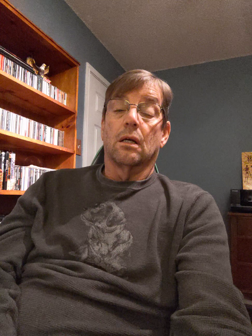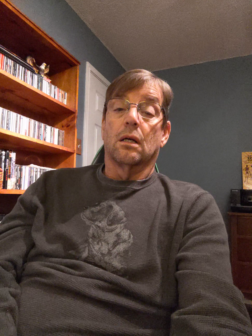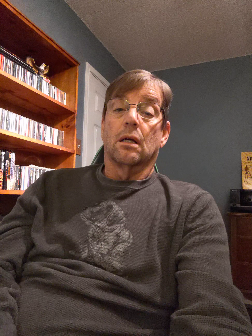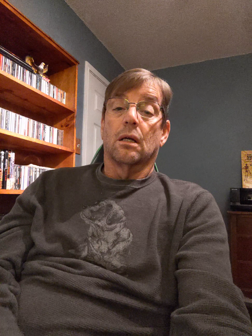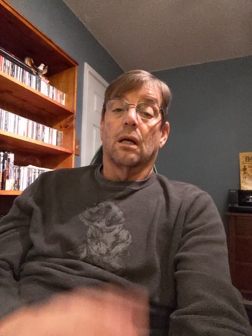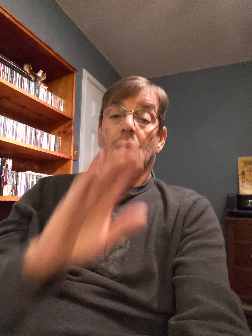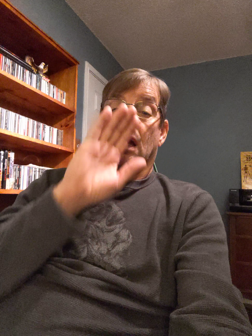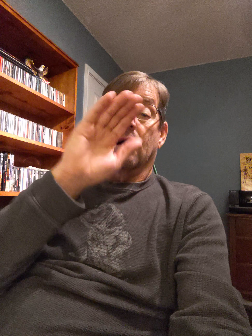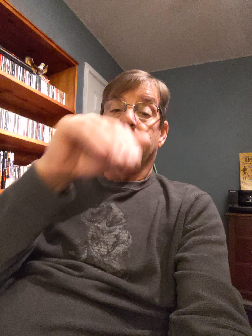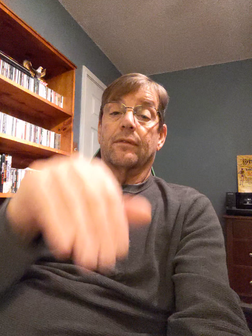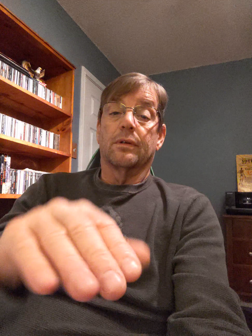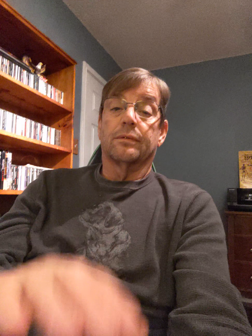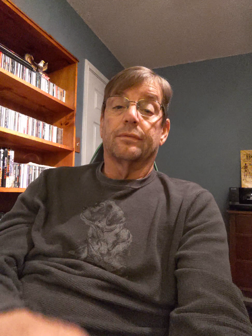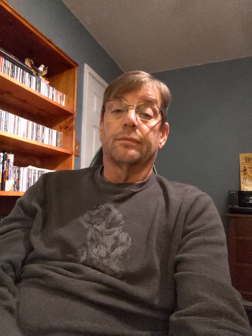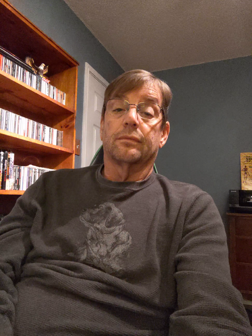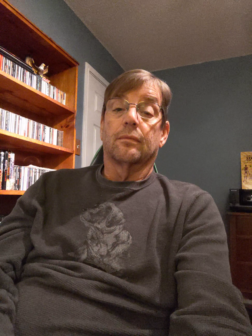elephant